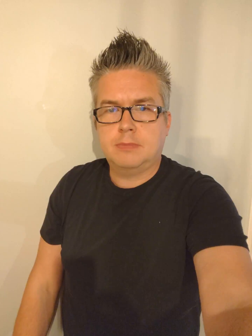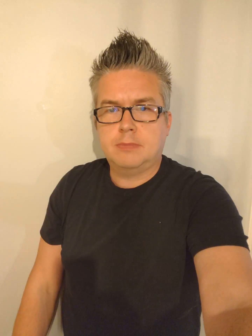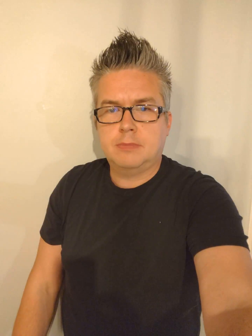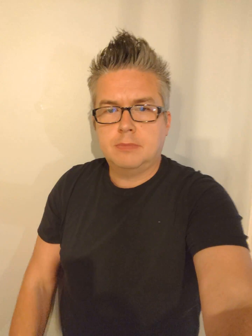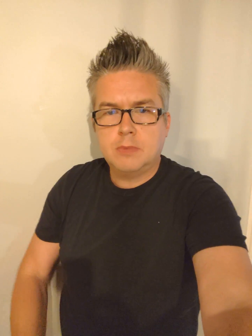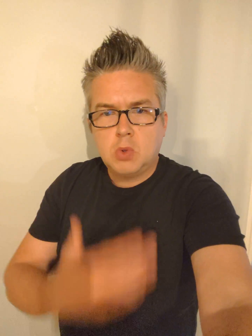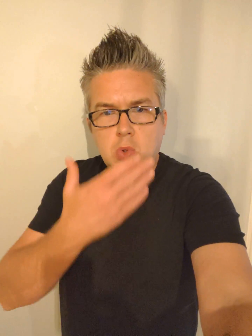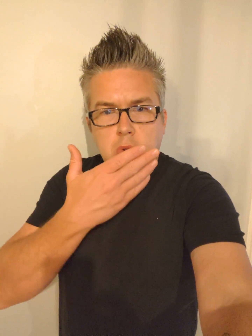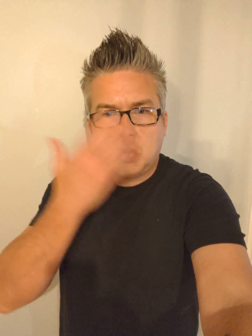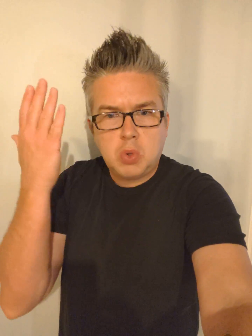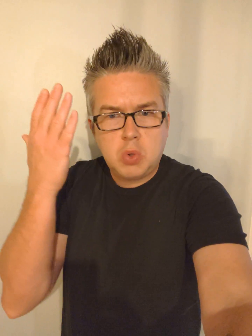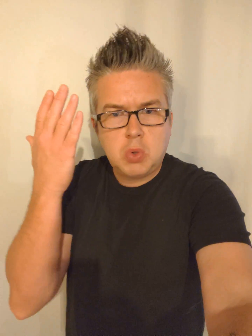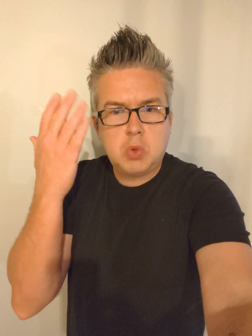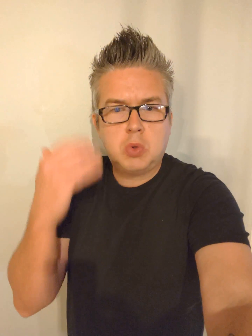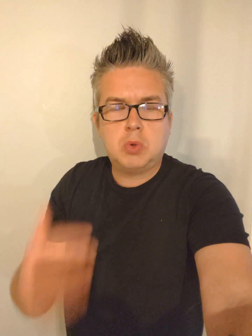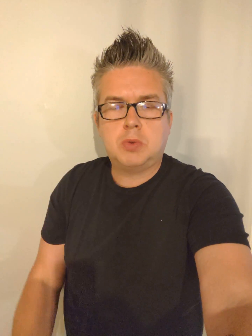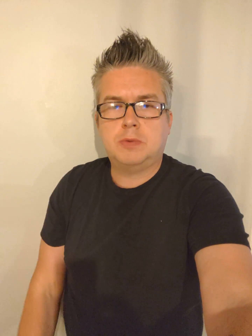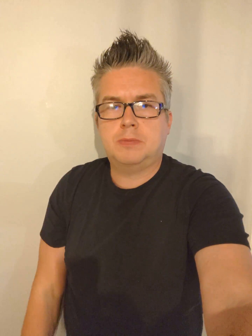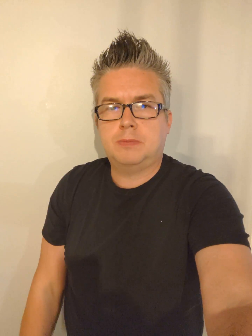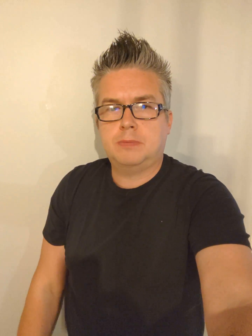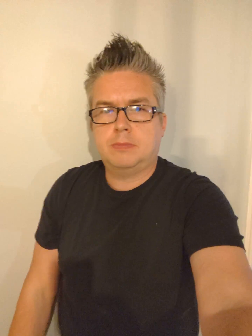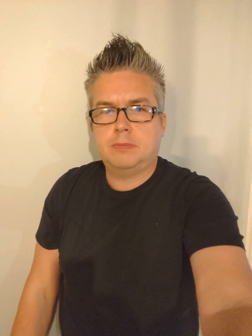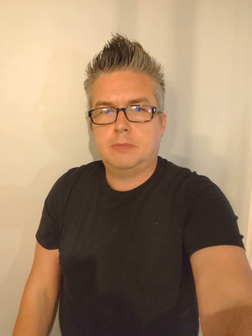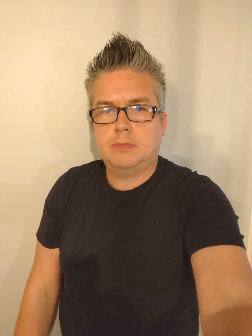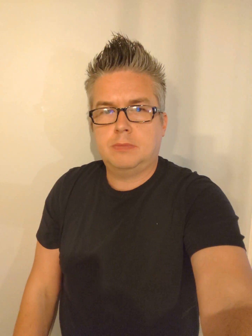all gone